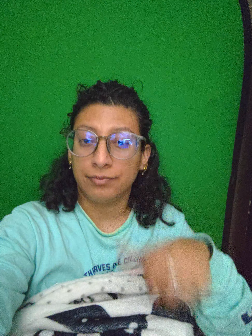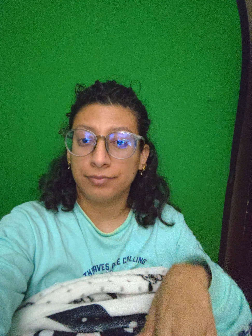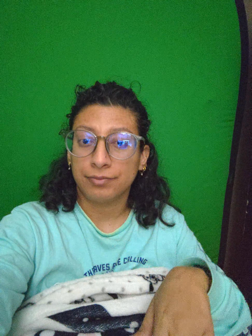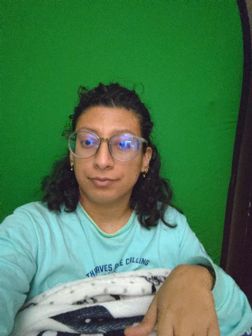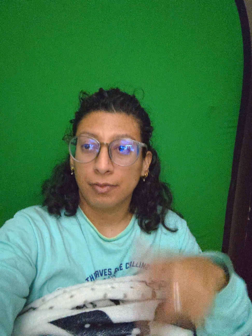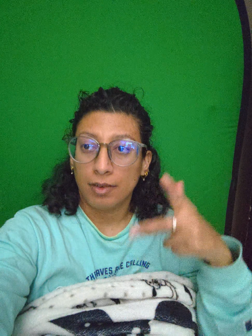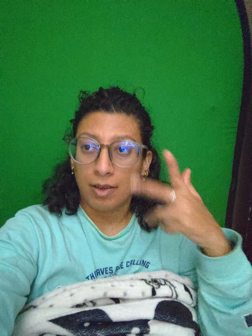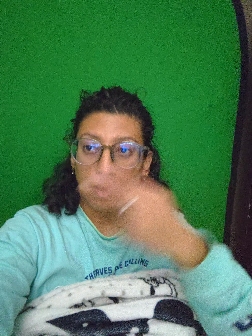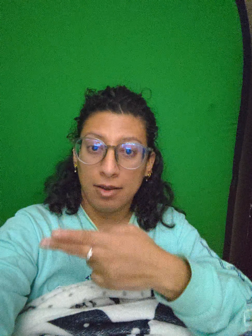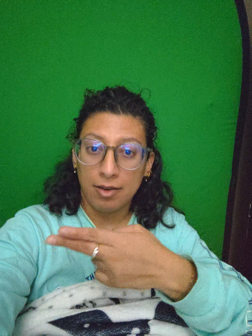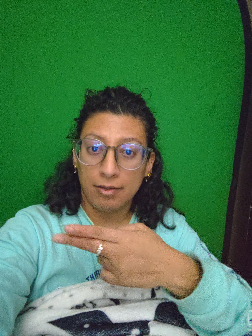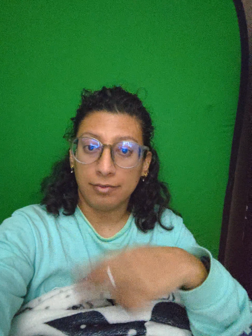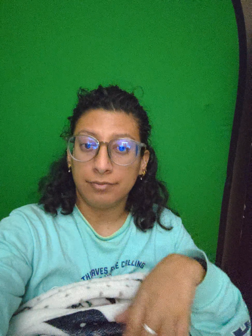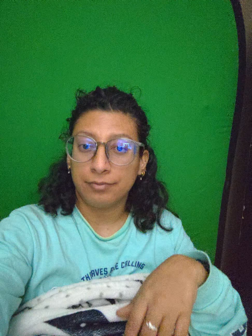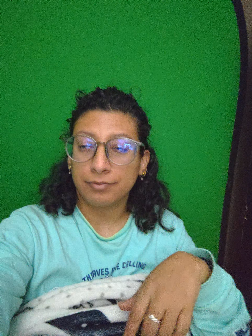cut